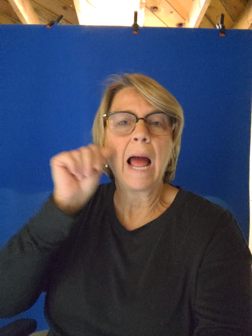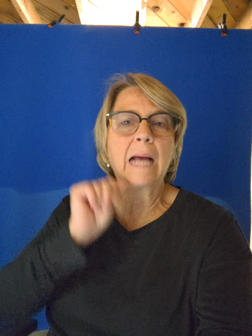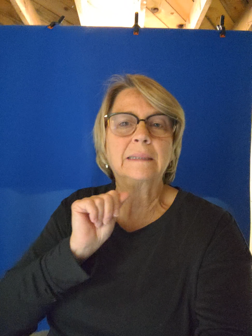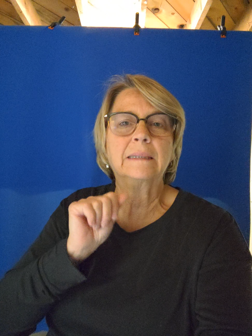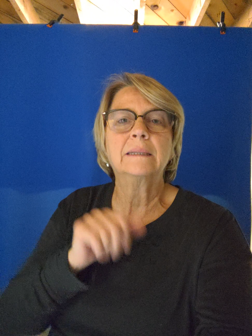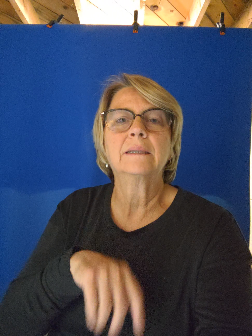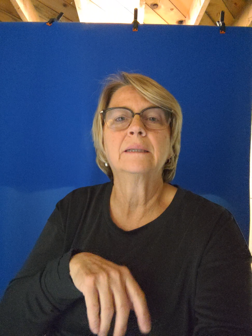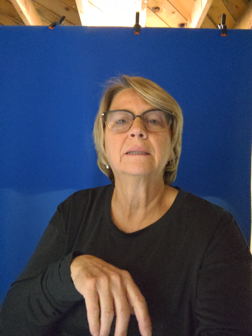aunt